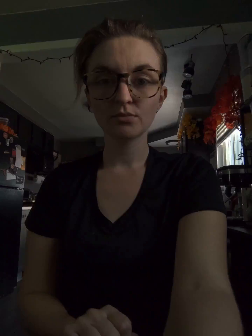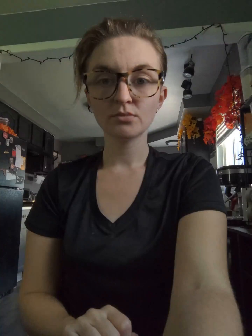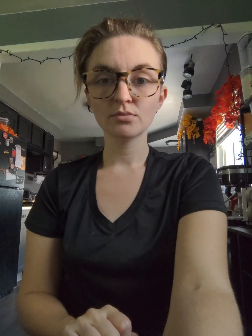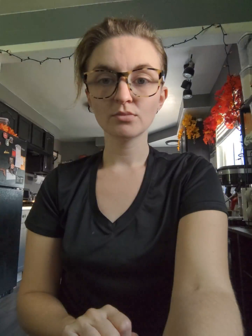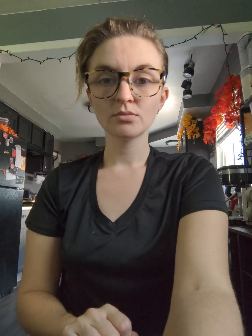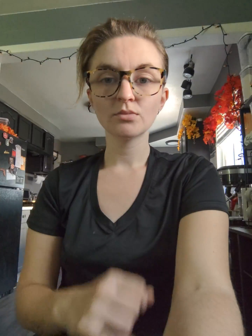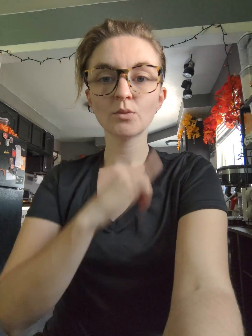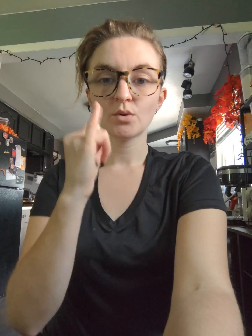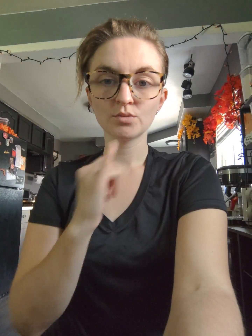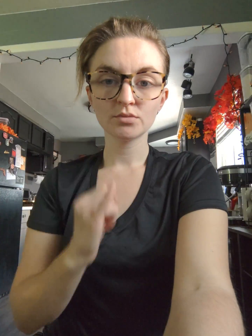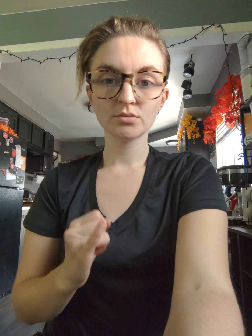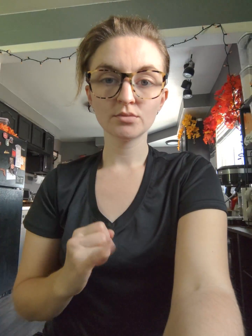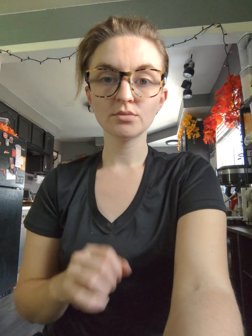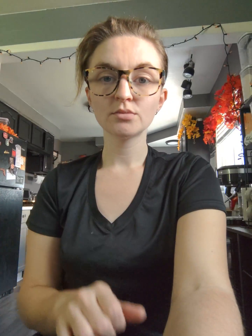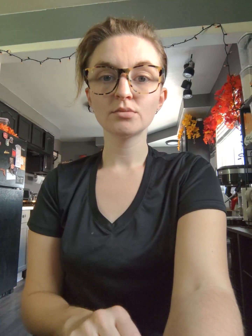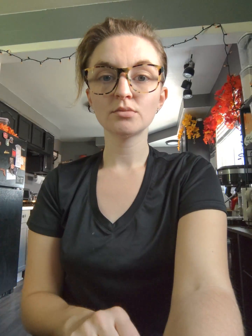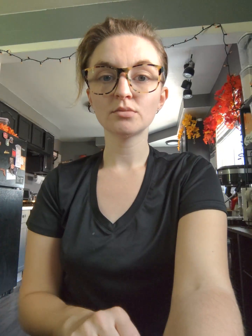draw